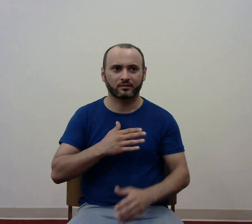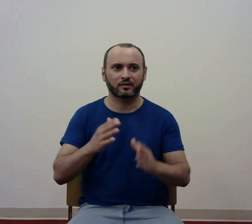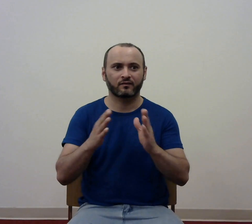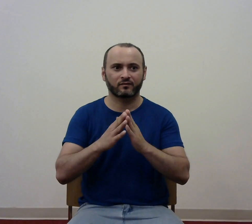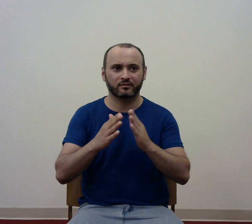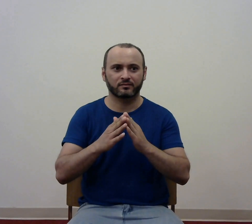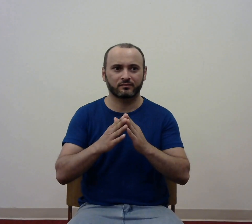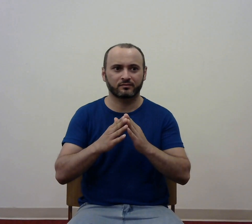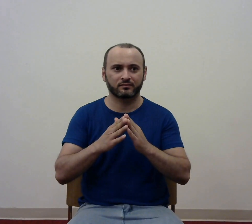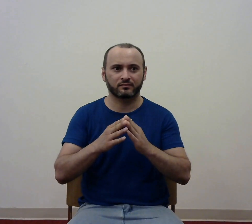ev